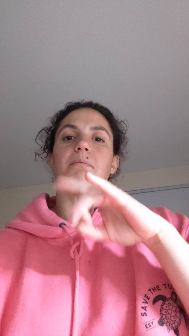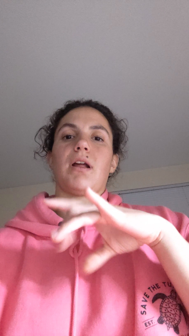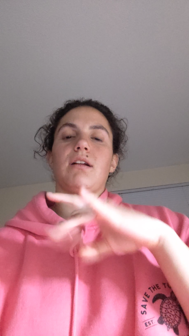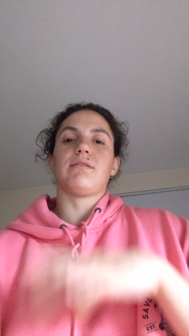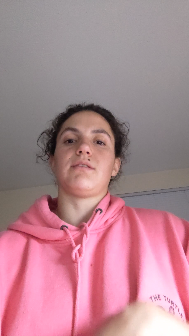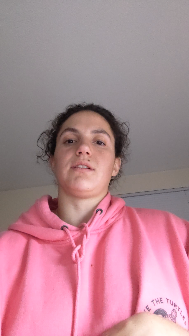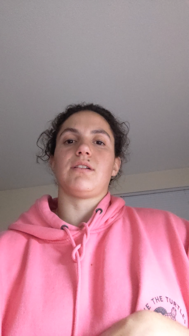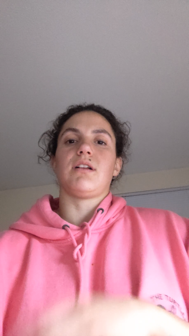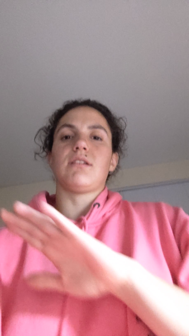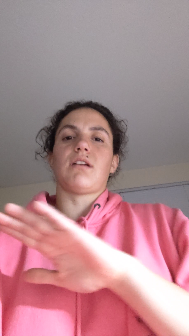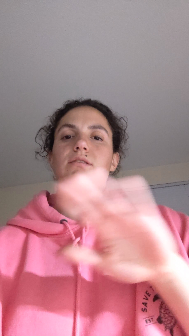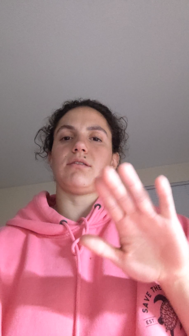nice